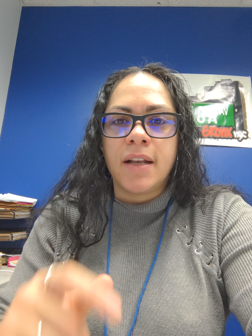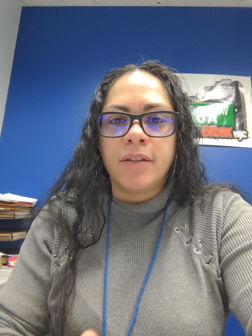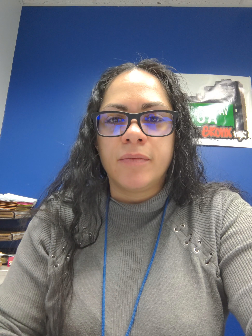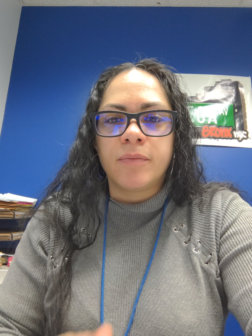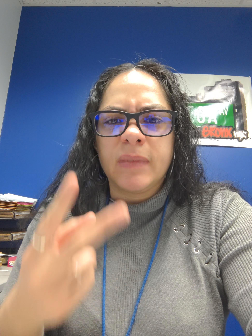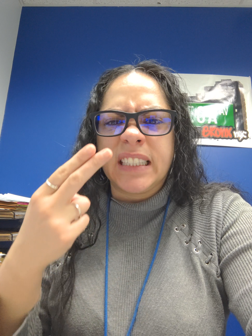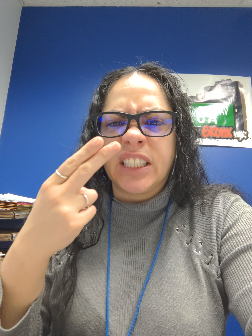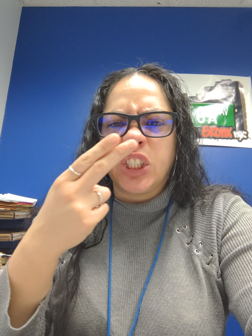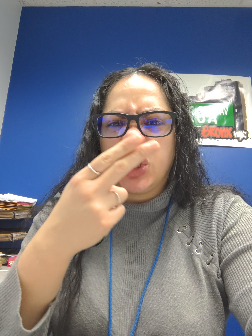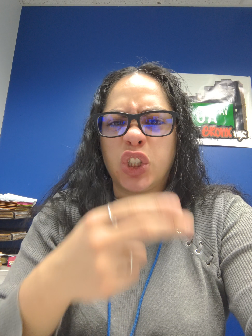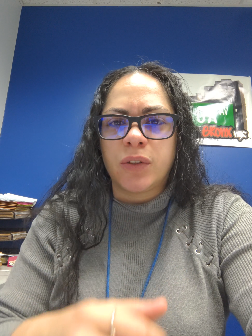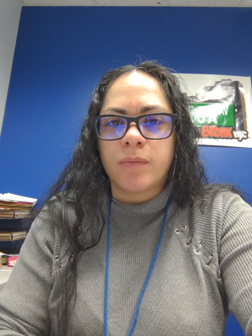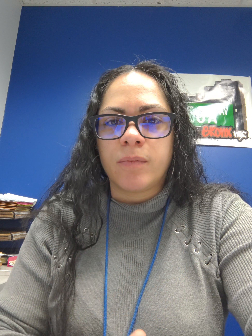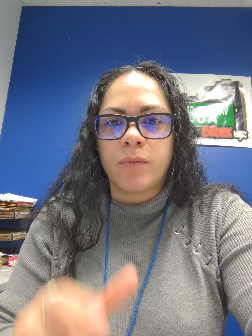scissors